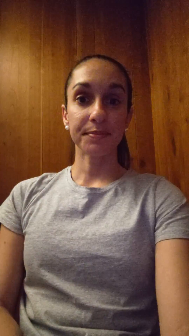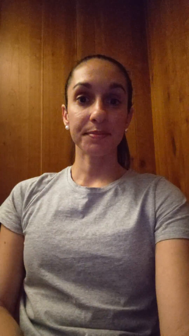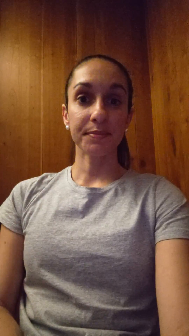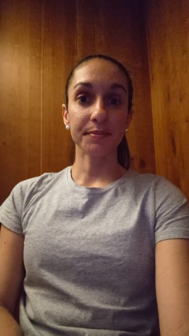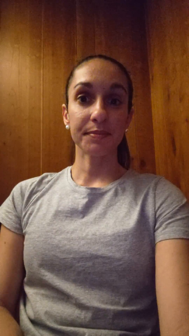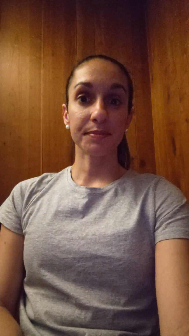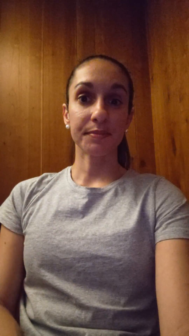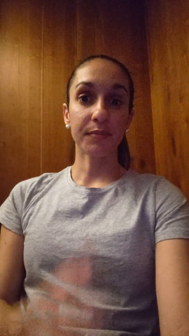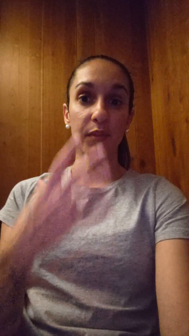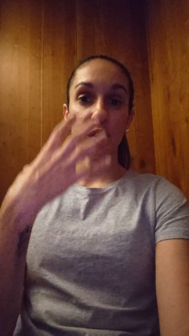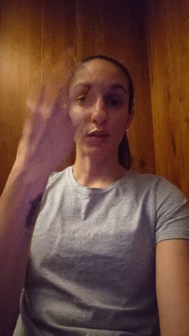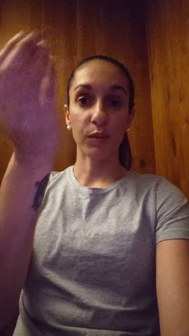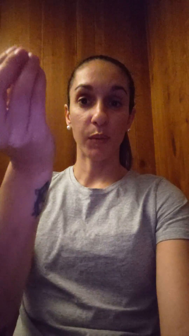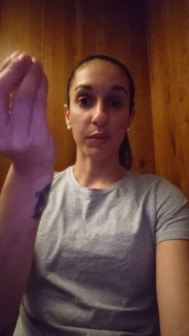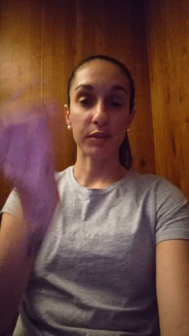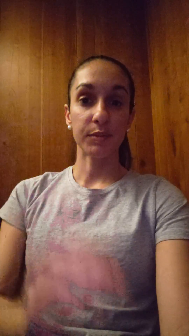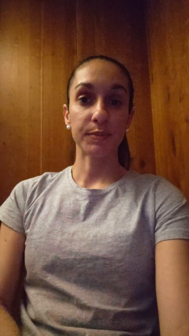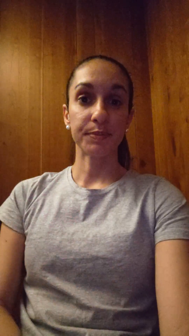going to